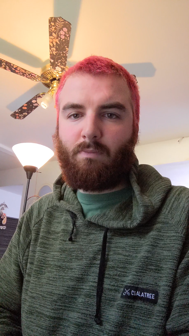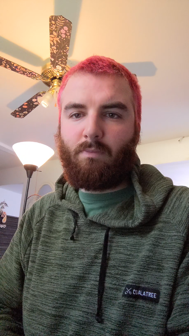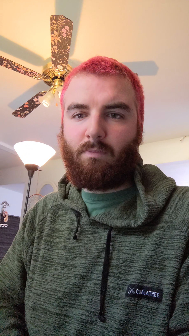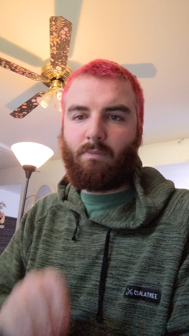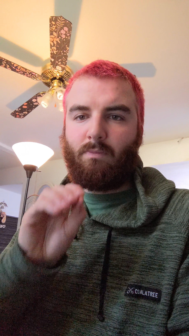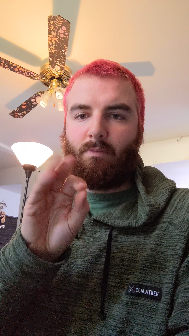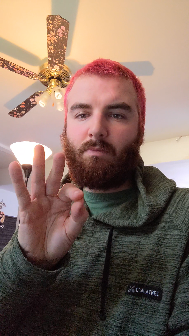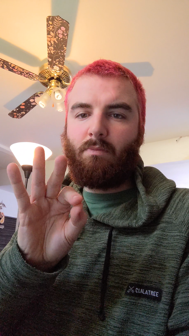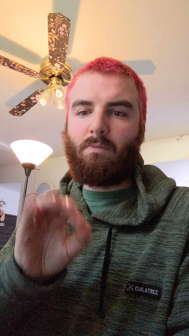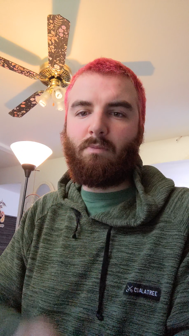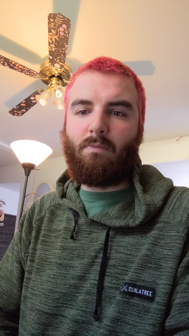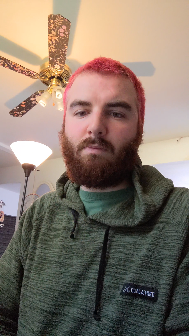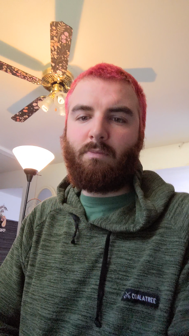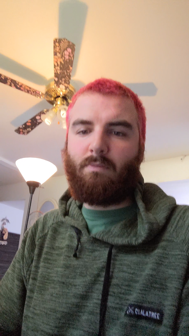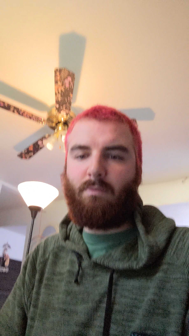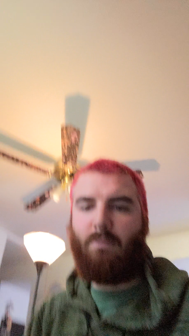of